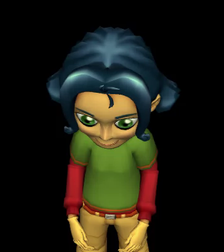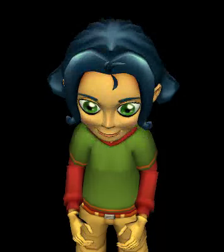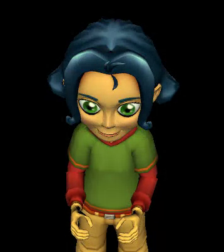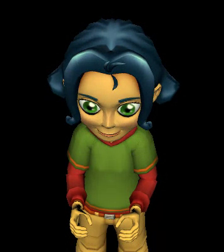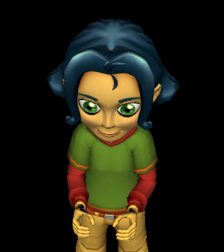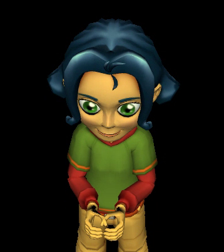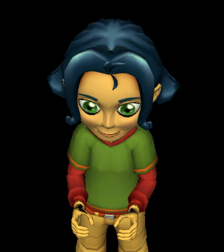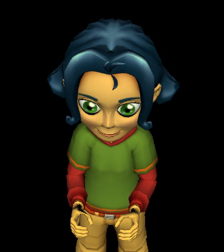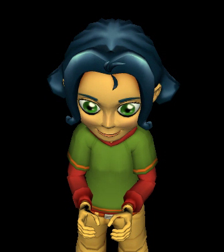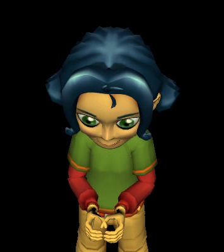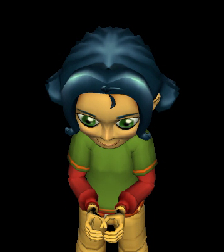يجتمع